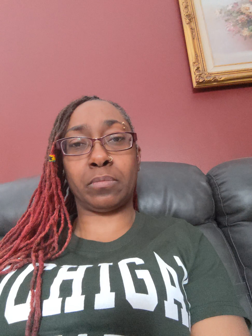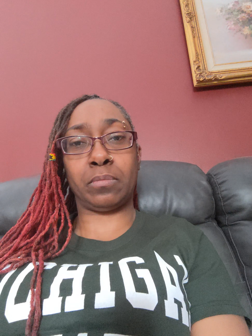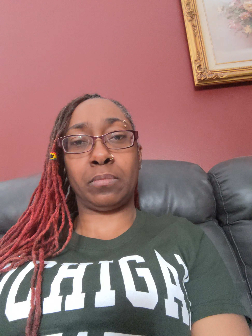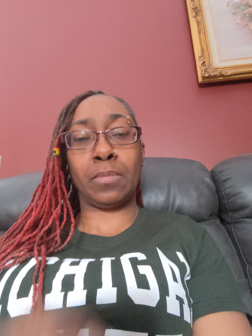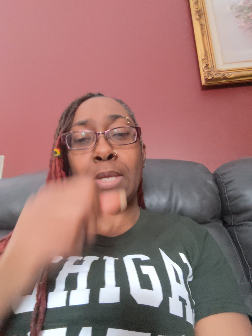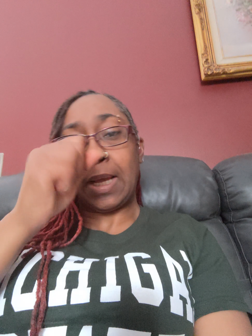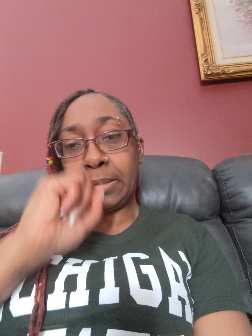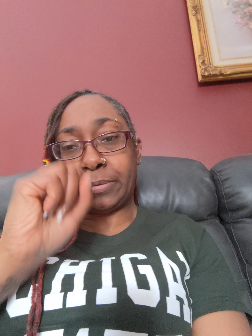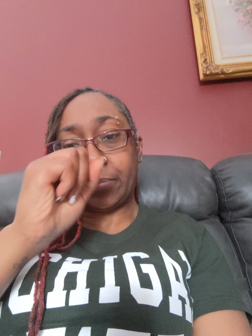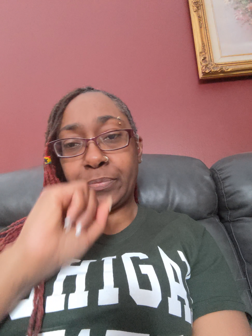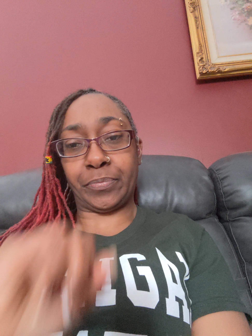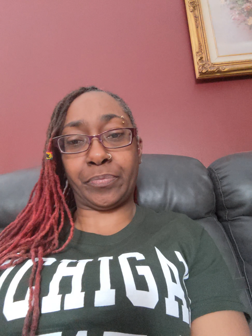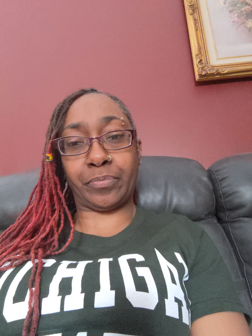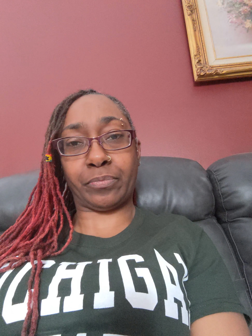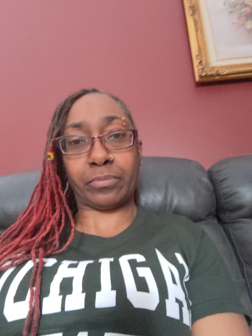ice cream